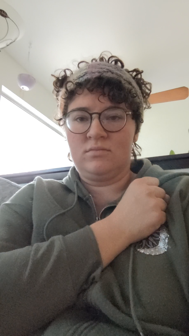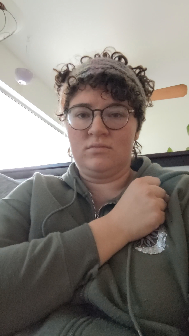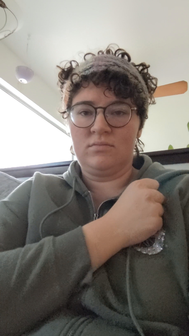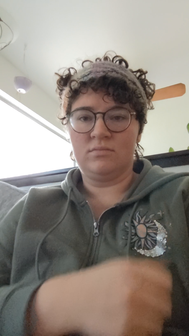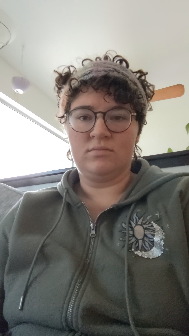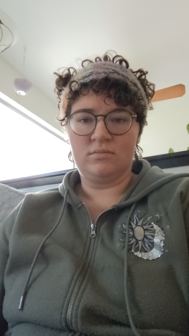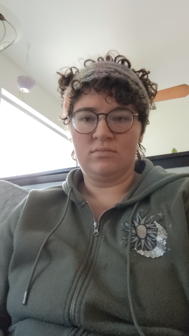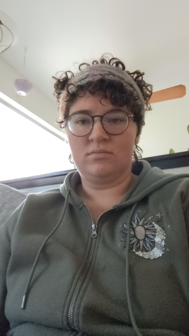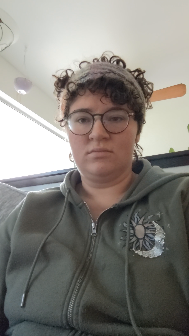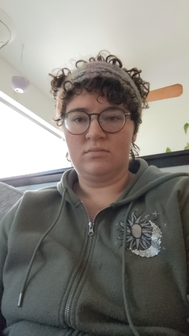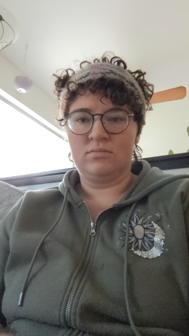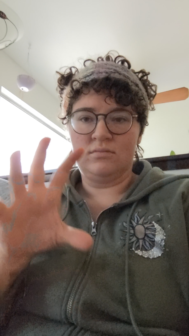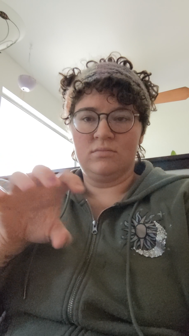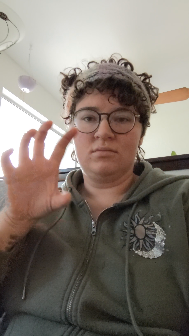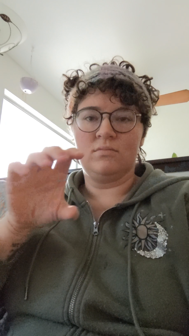climb